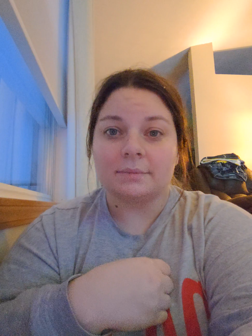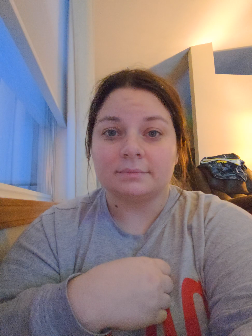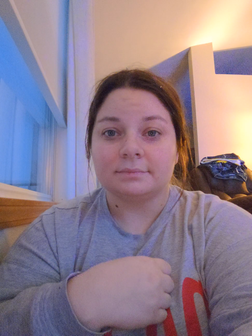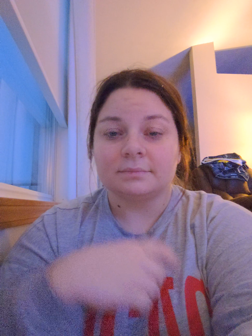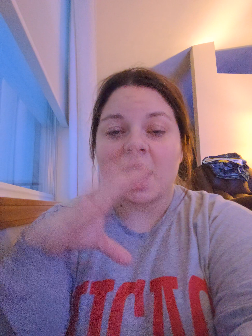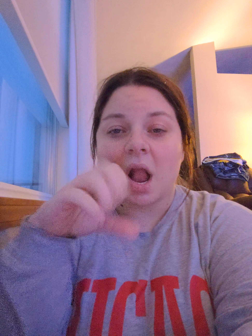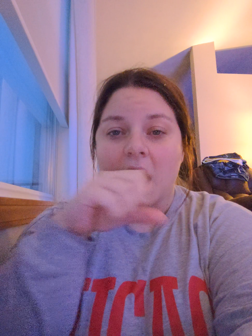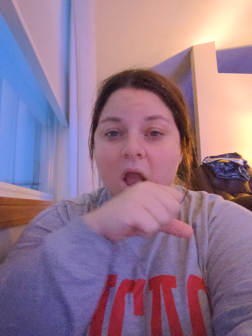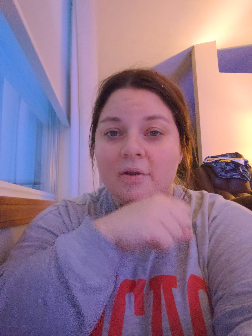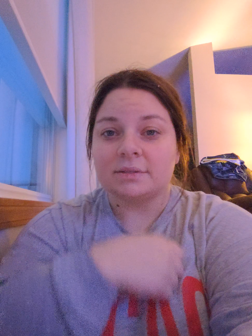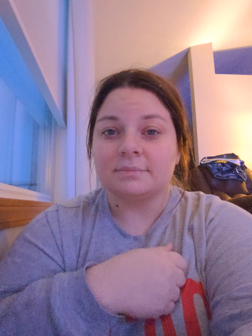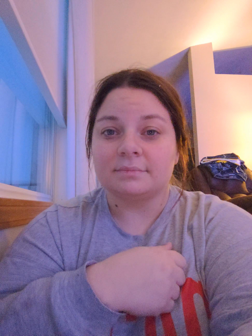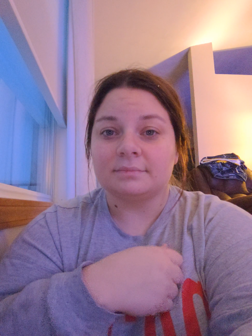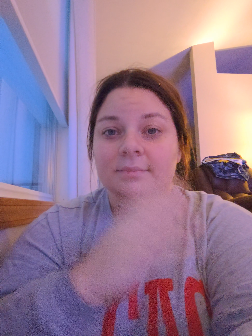carrot